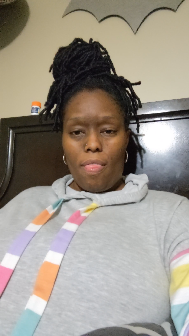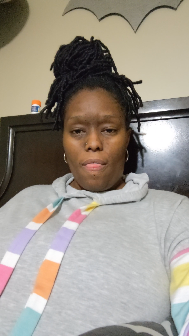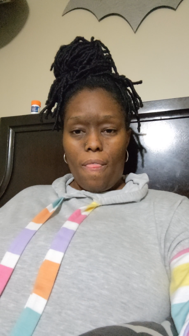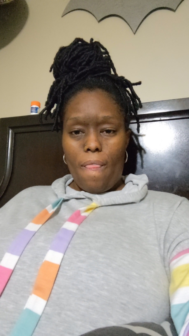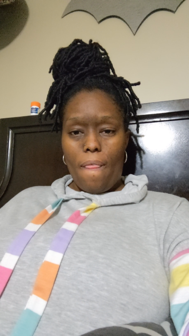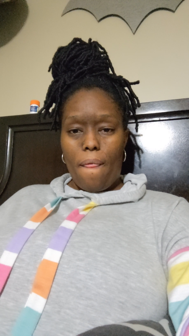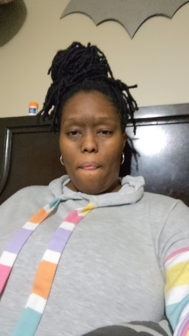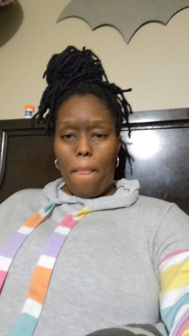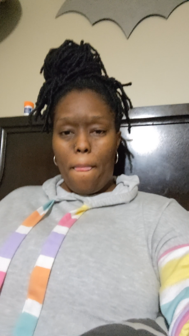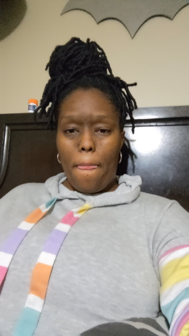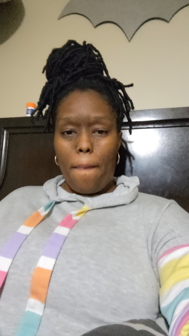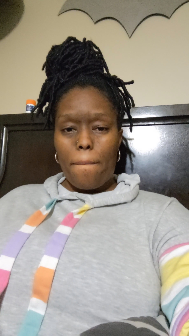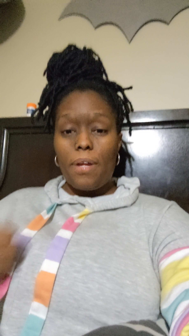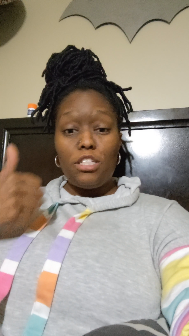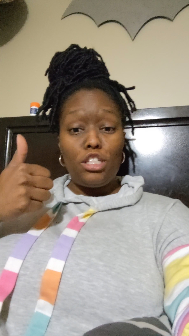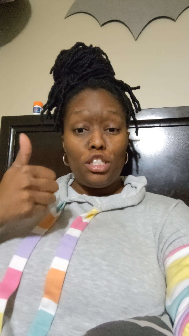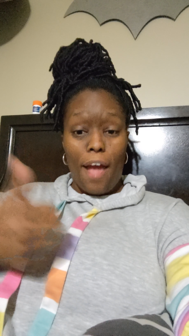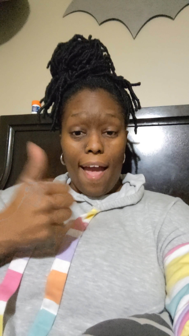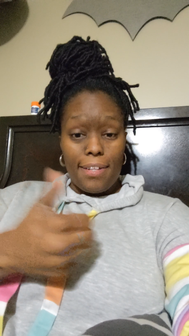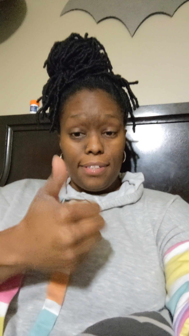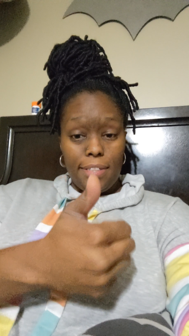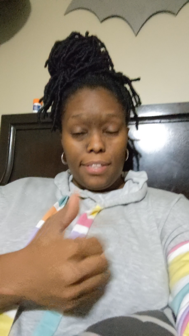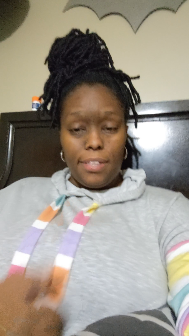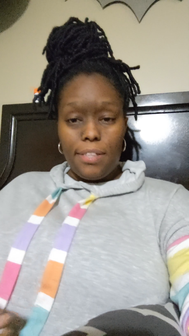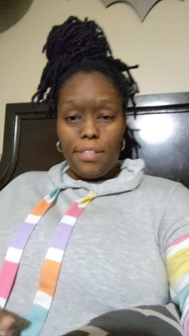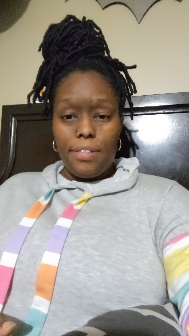chase